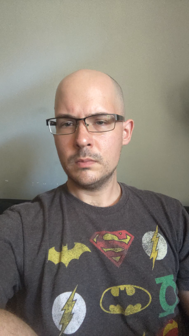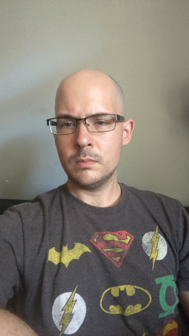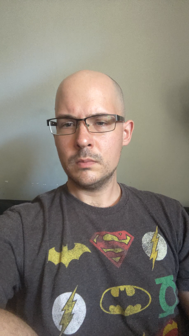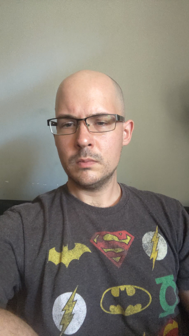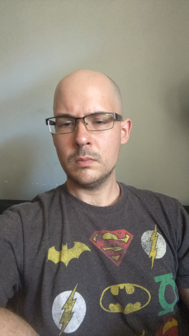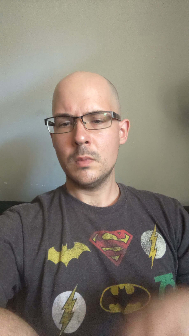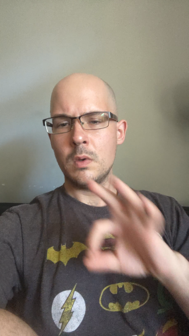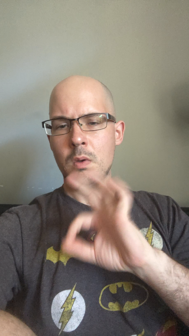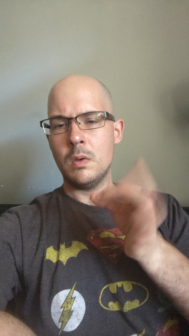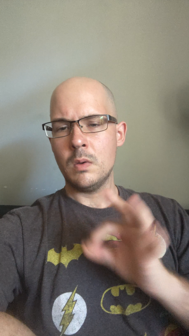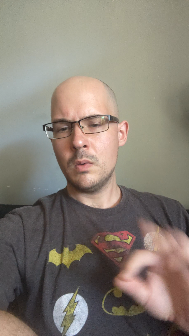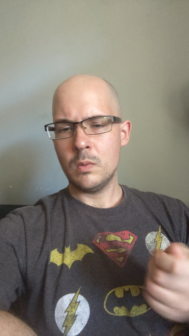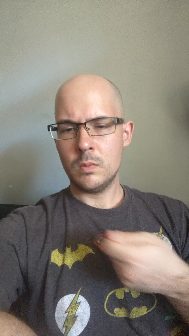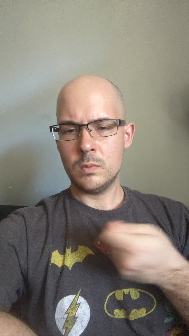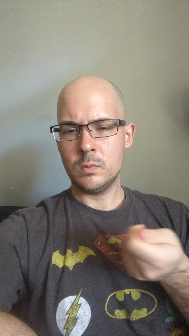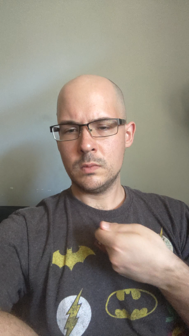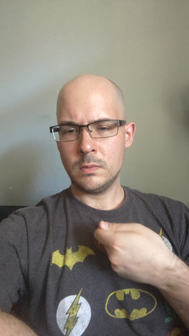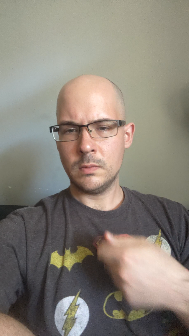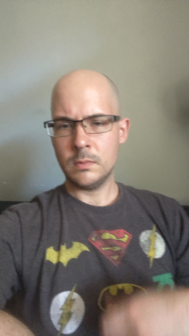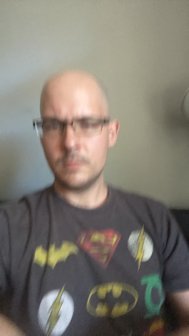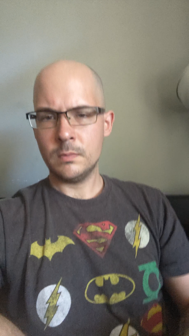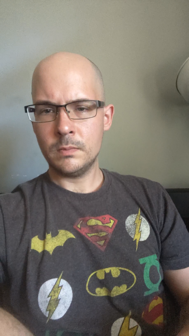hose